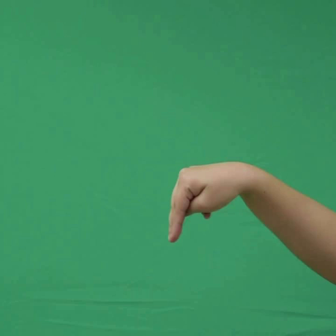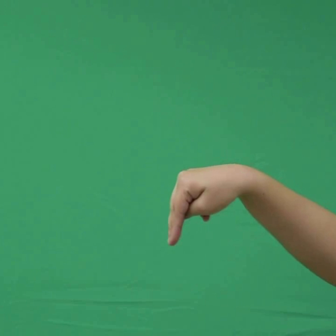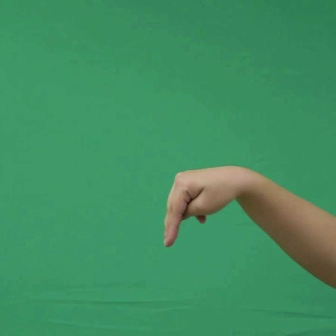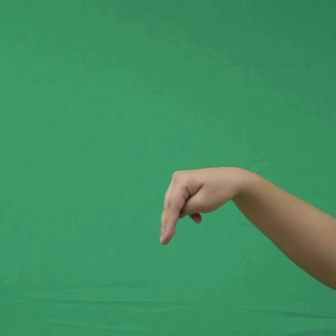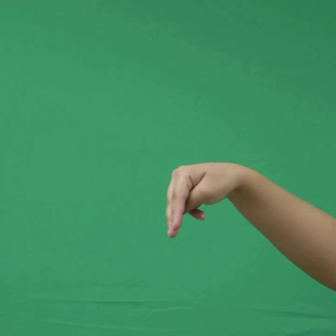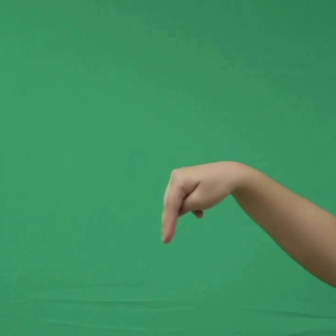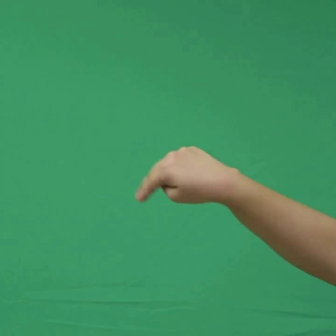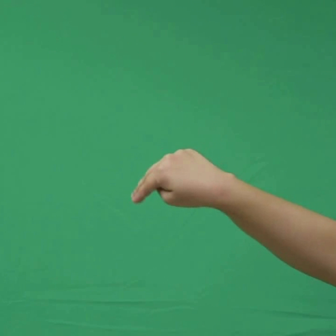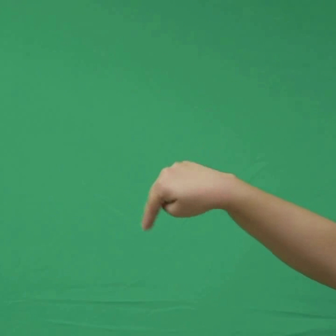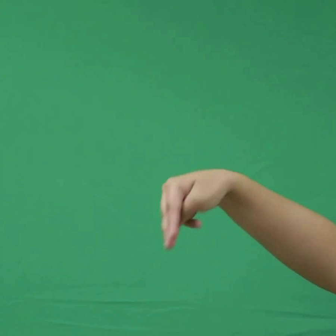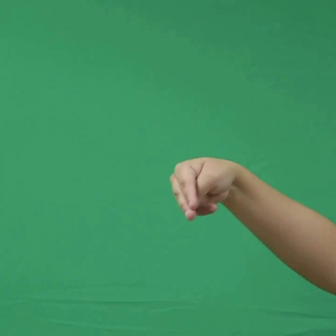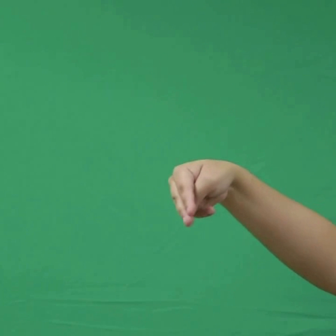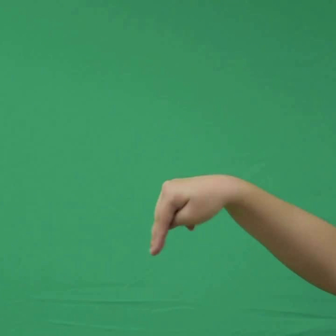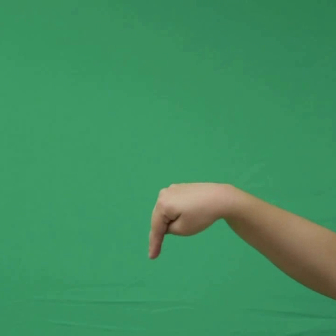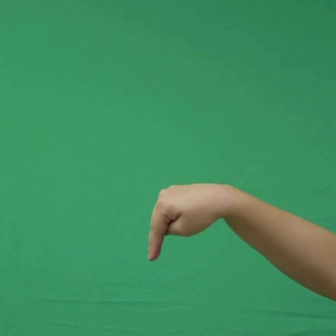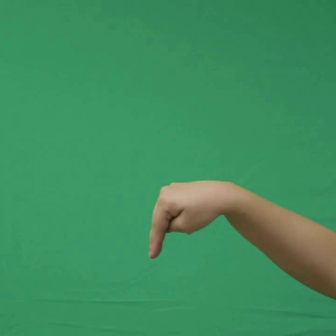Ñ